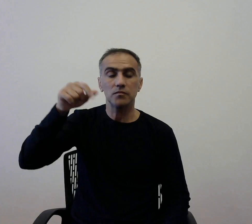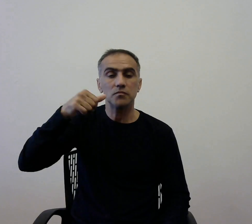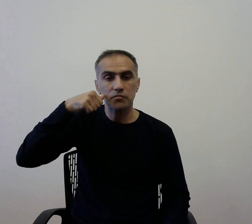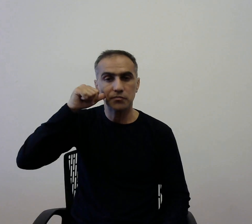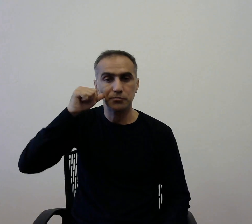dünən